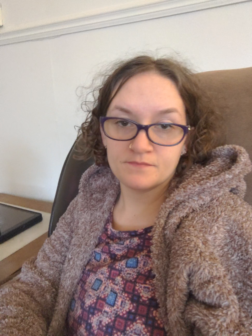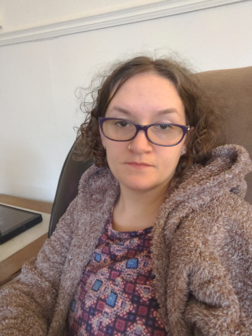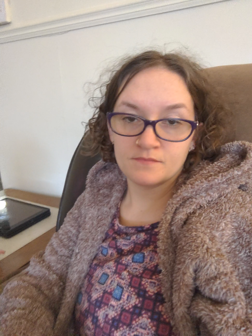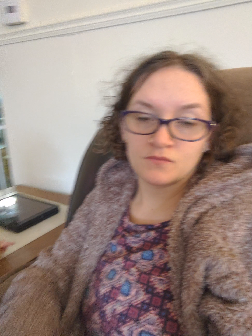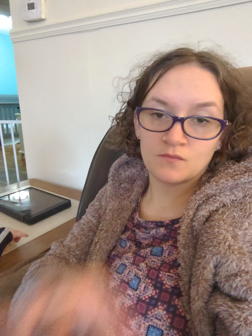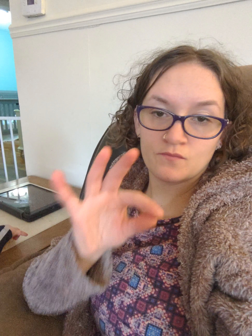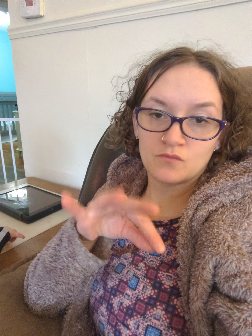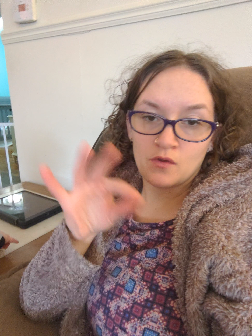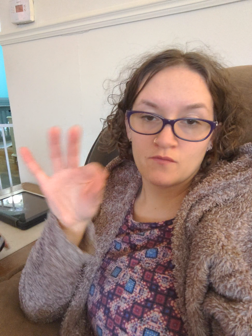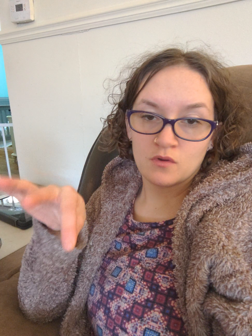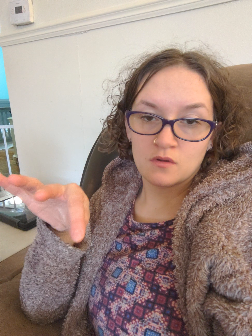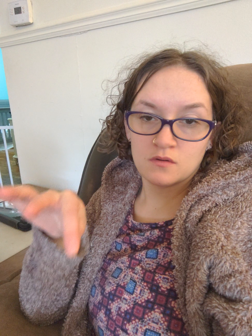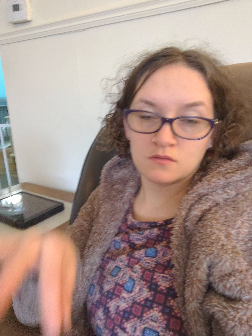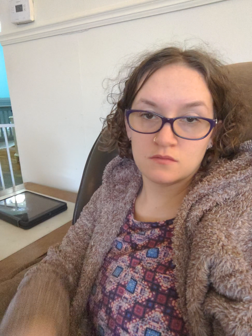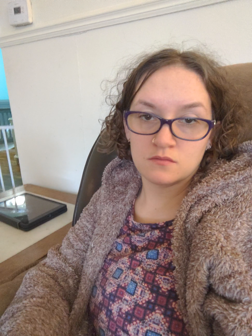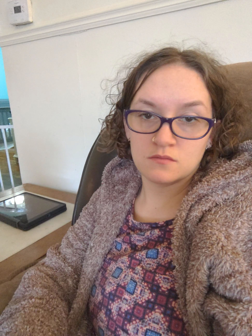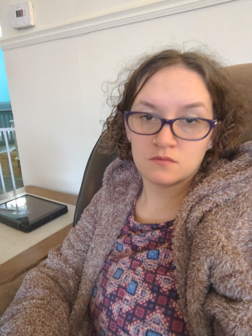french fries